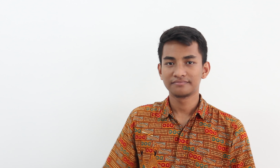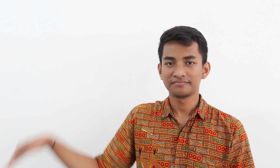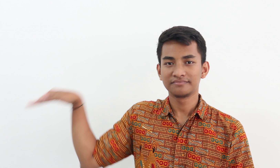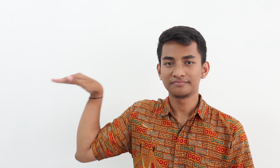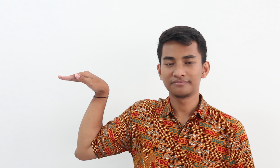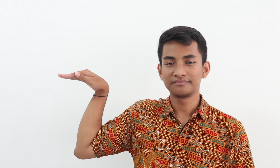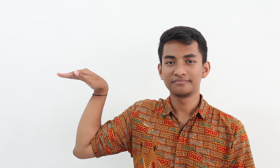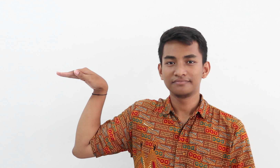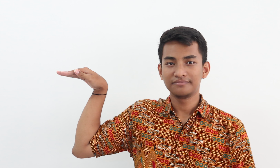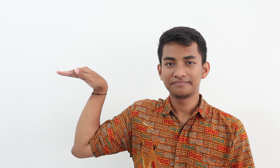Z